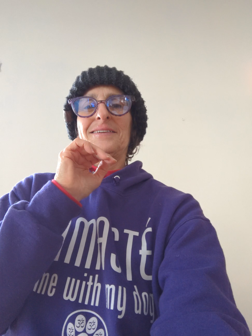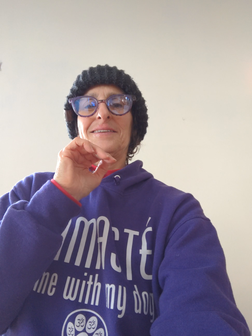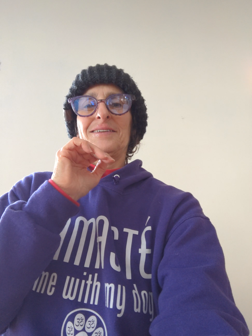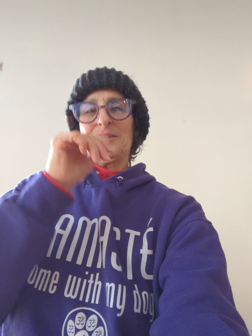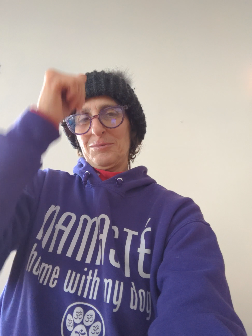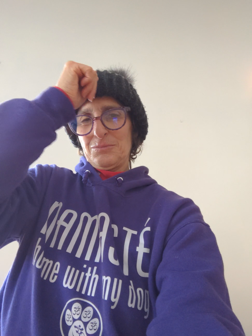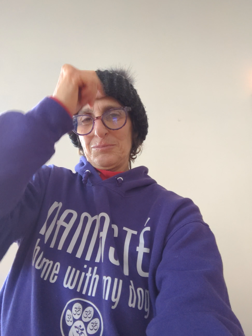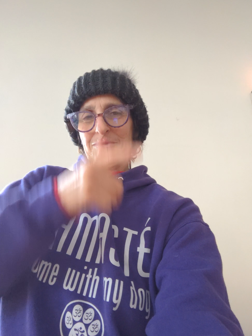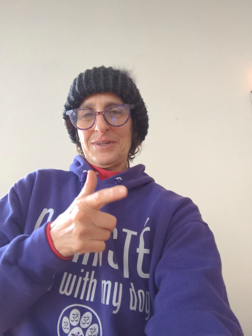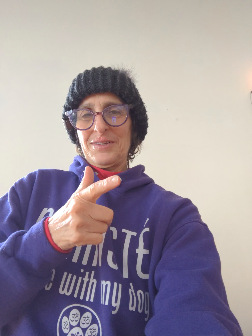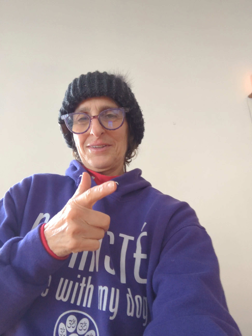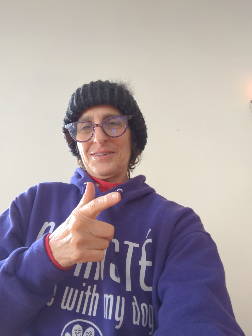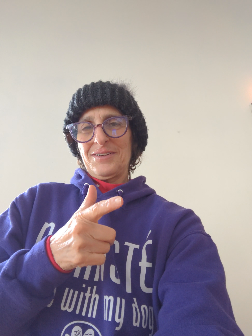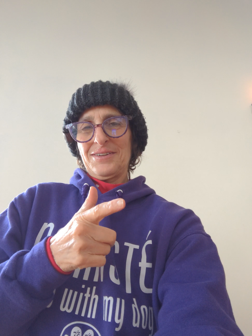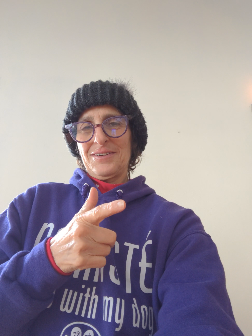brother